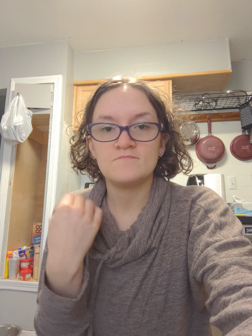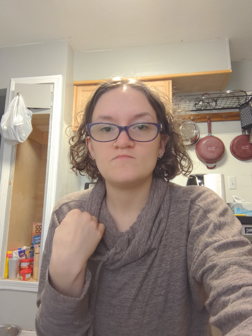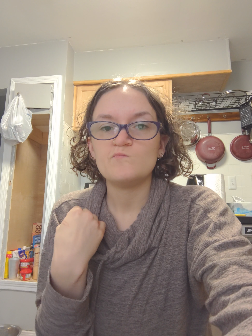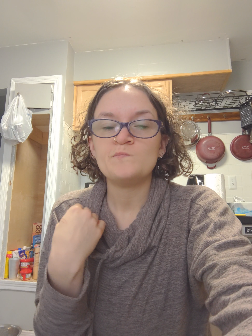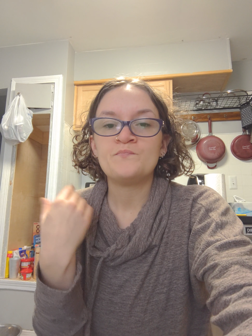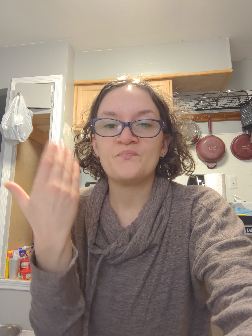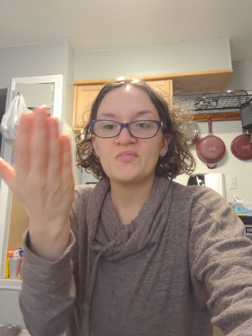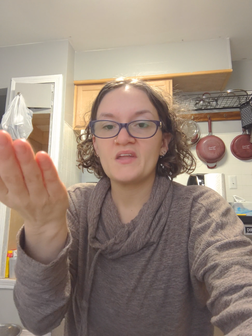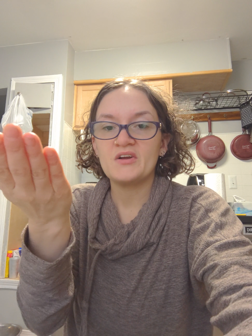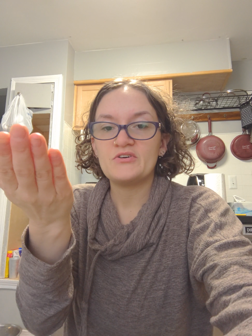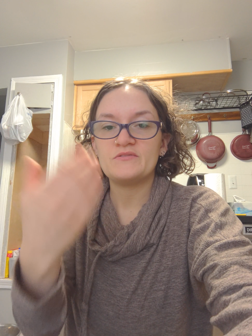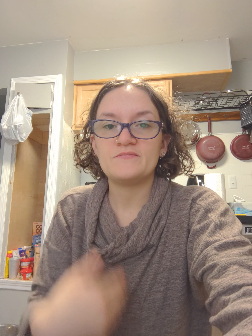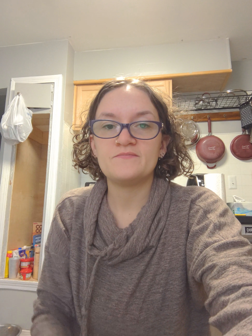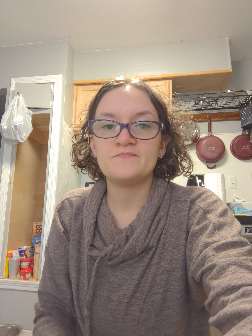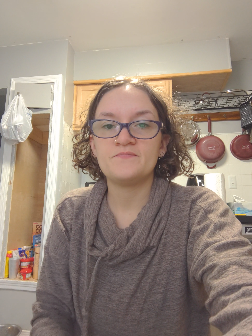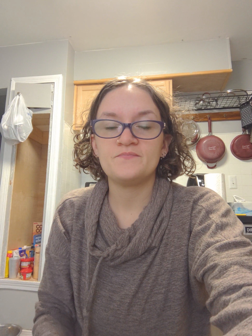there